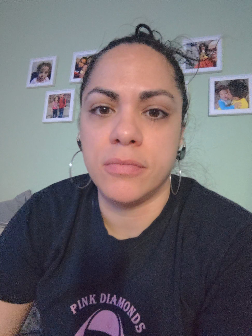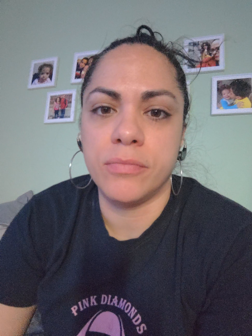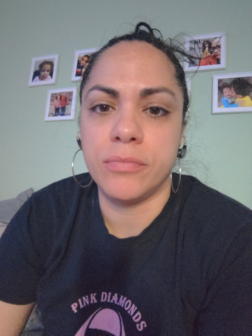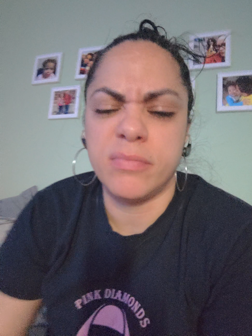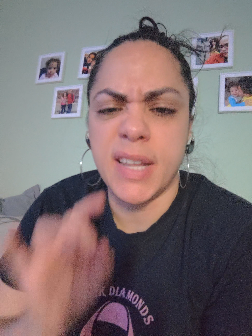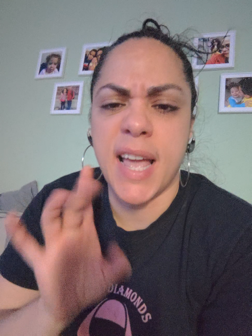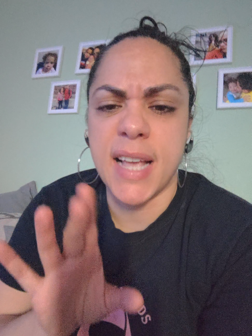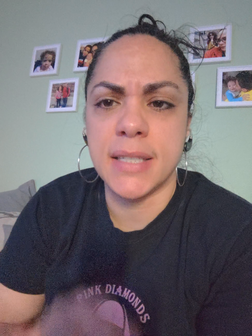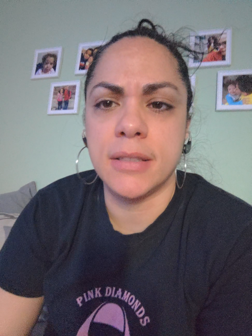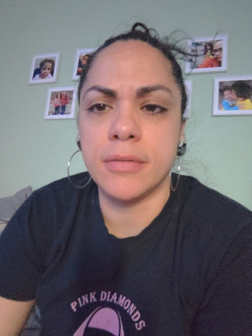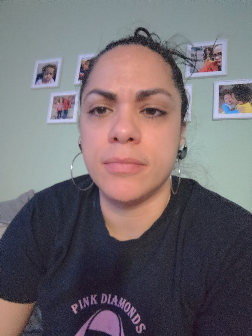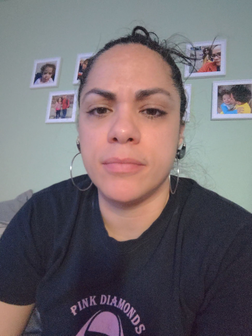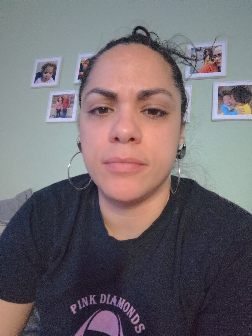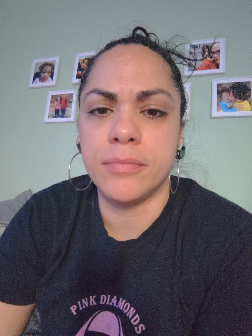hate